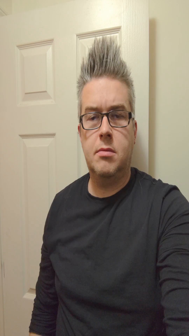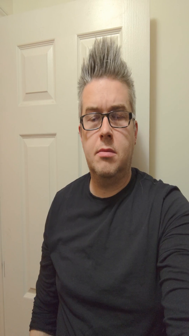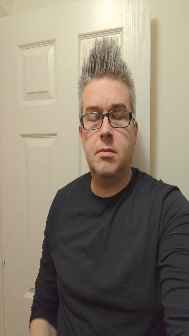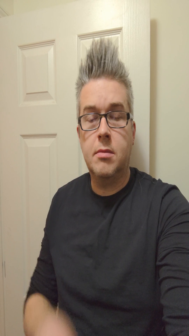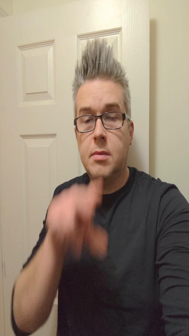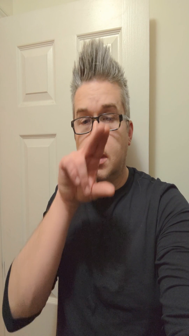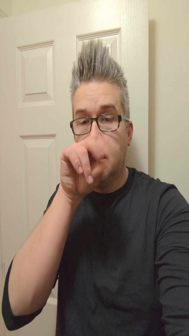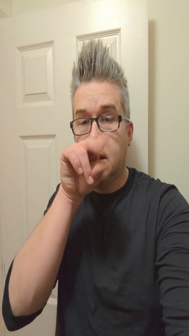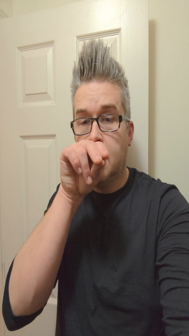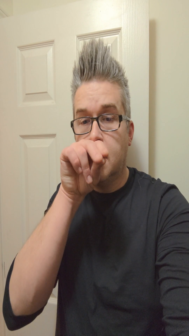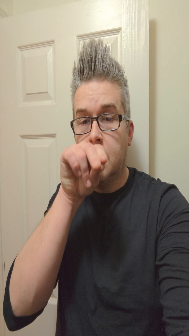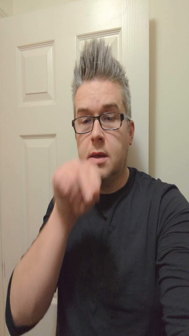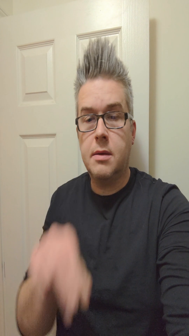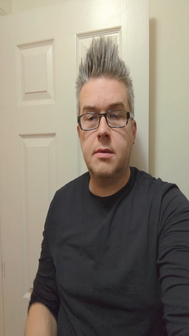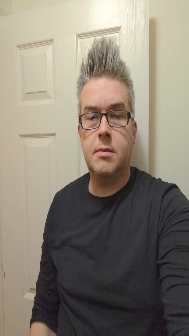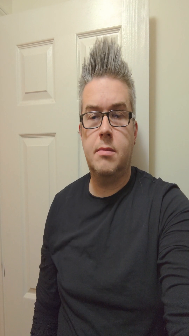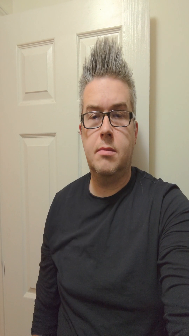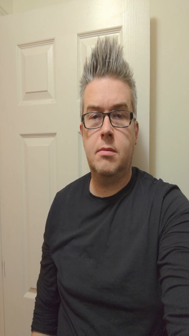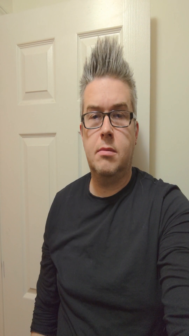duck